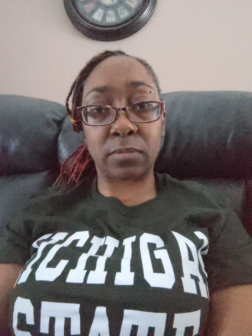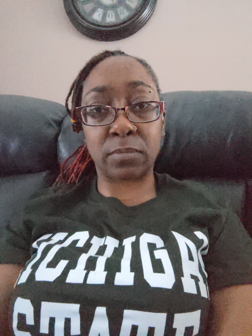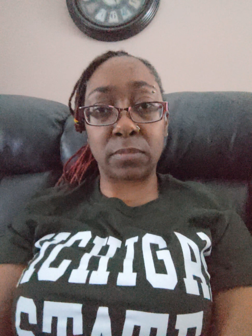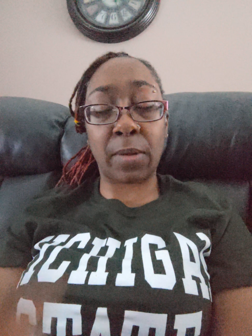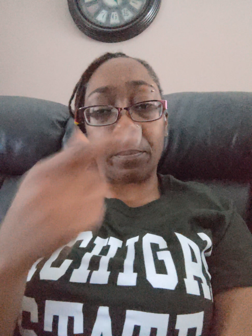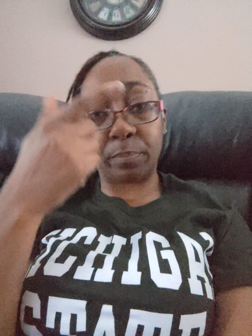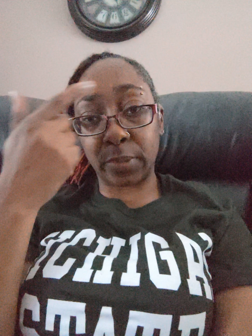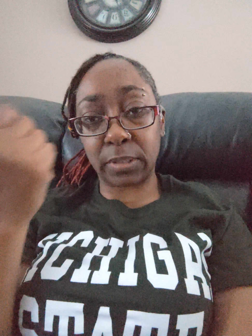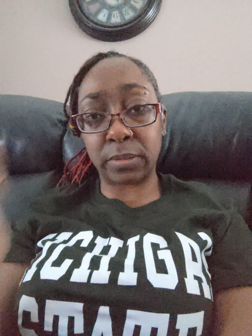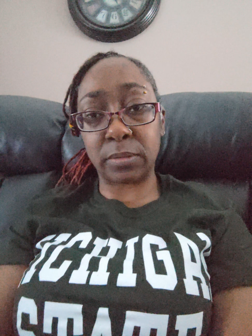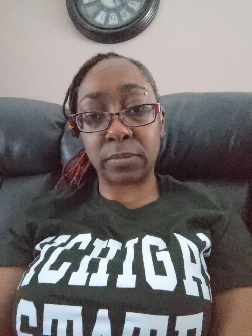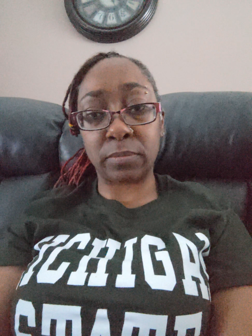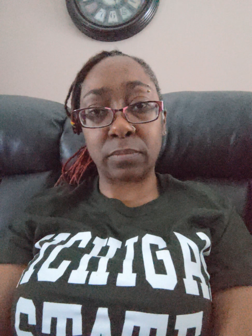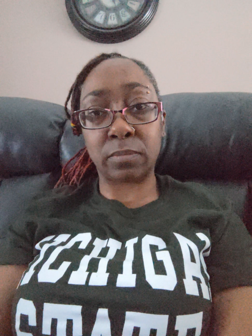because